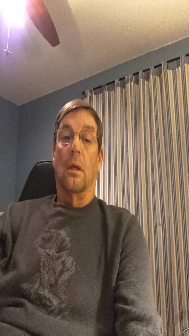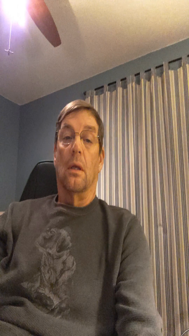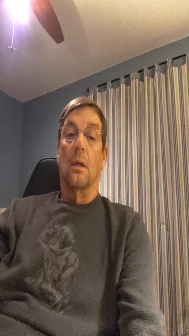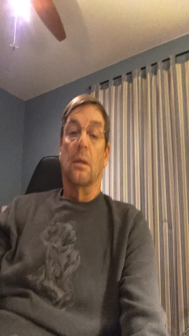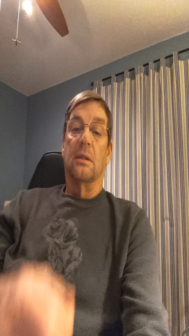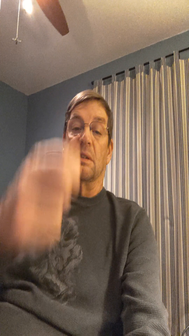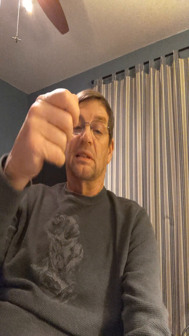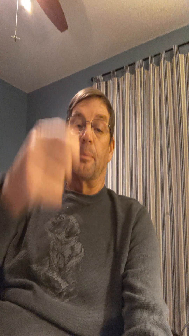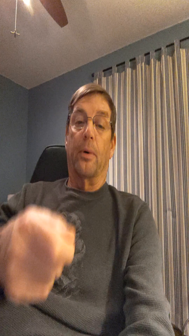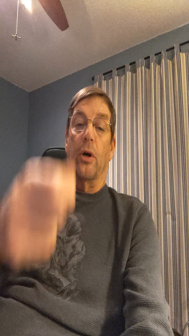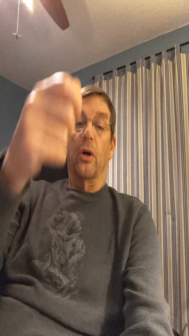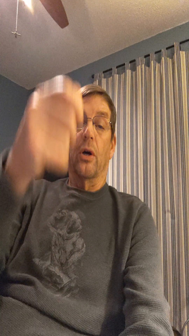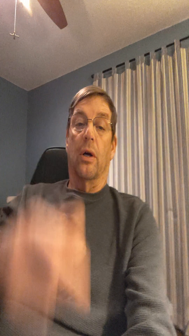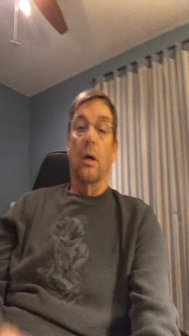zipper